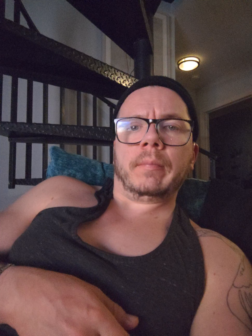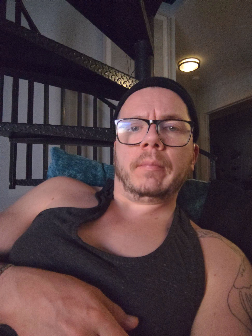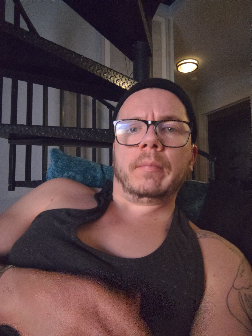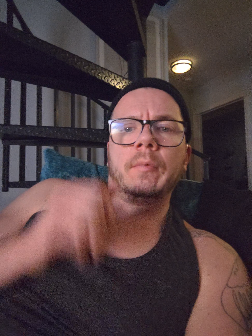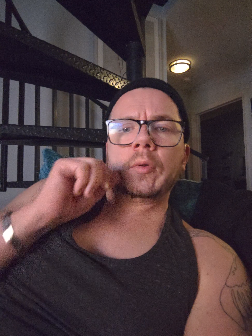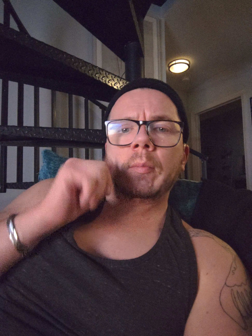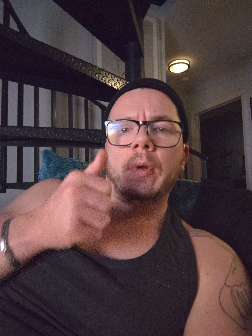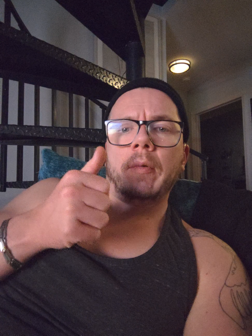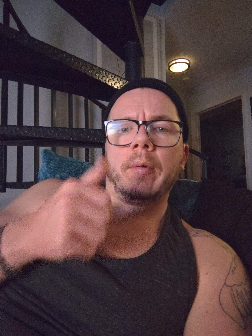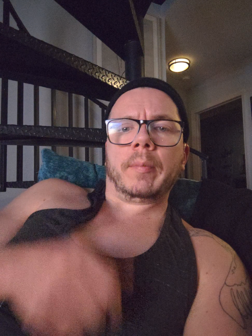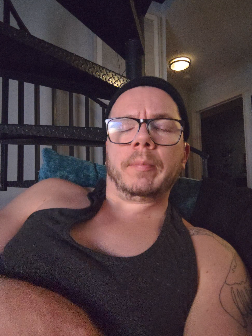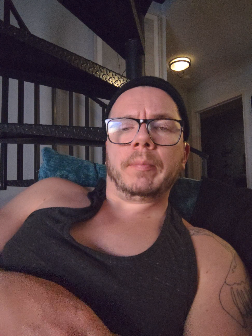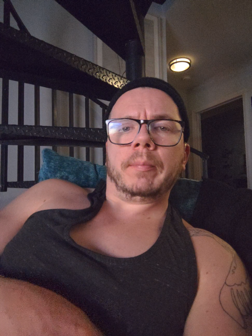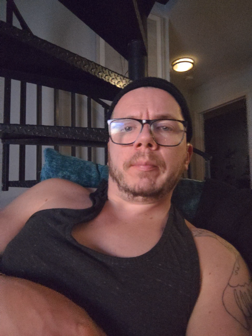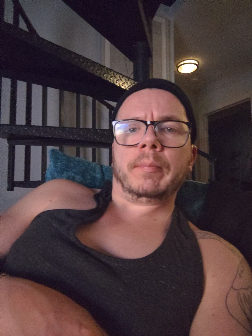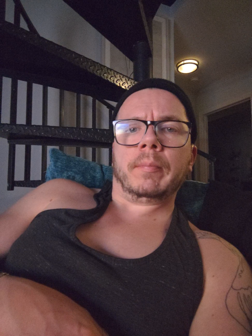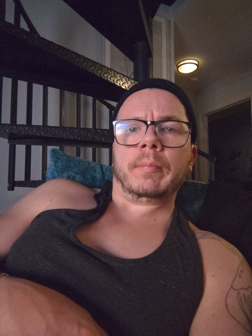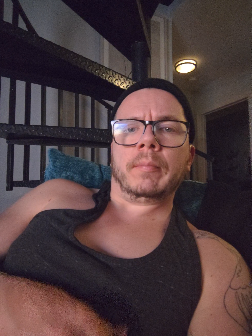tomorrow